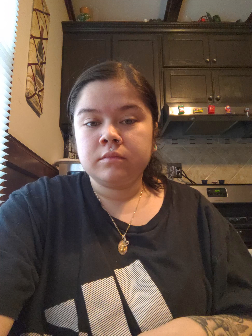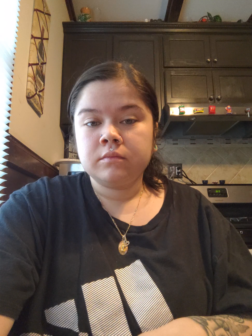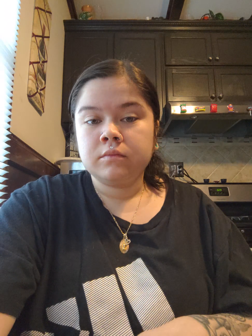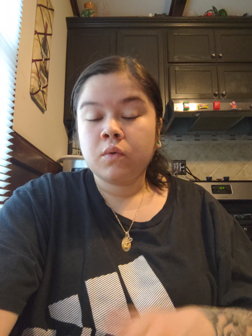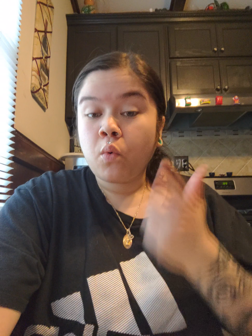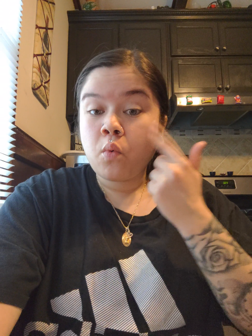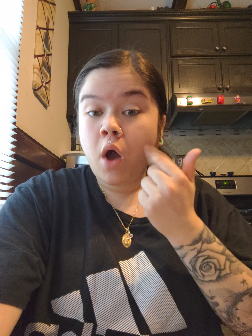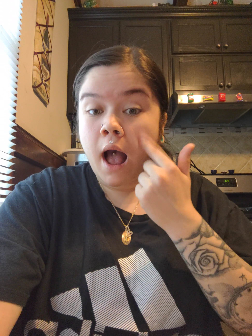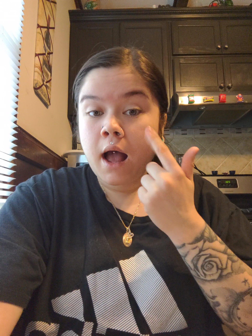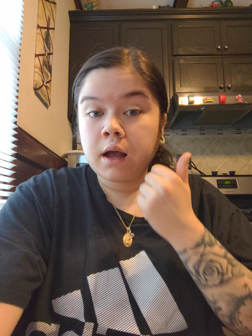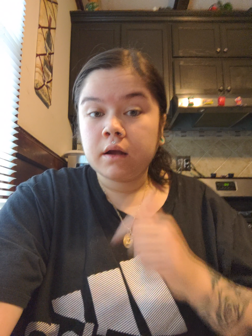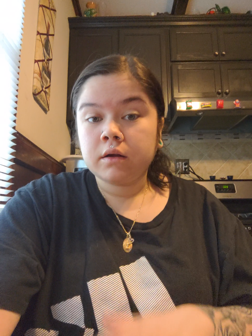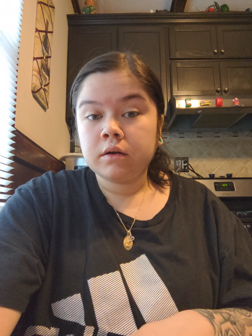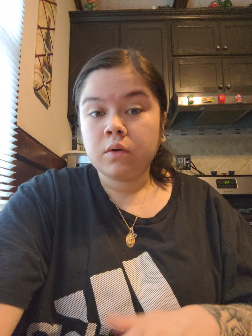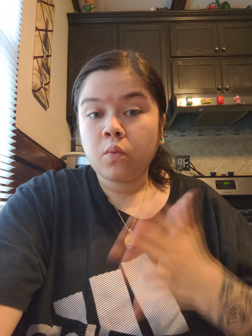cry